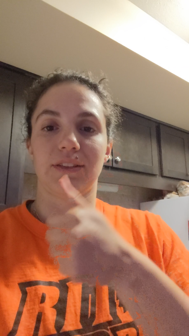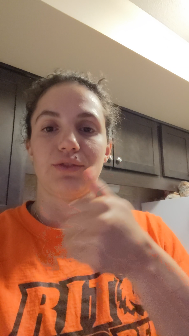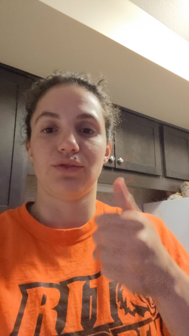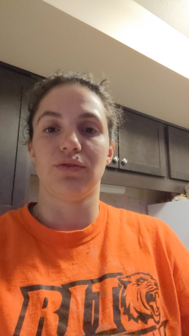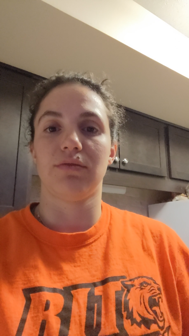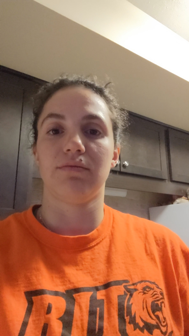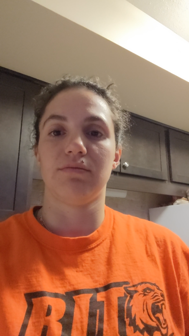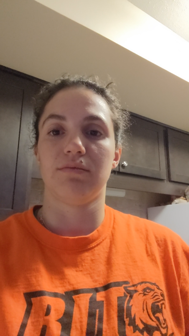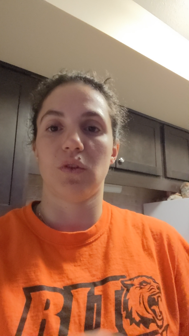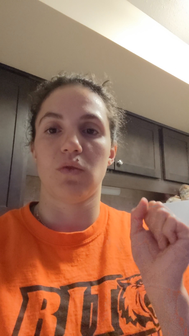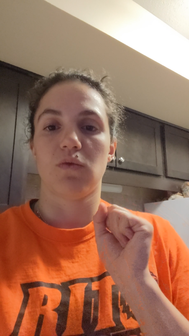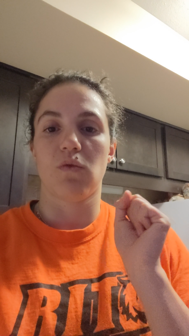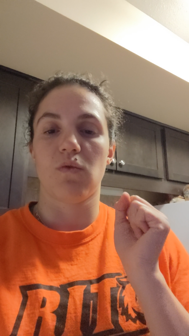cold